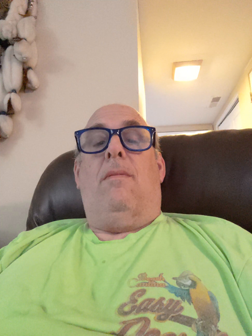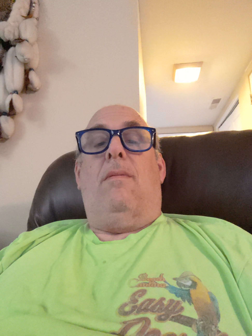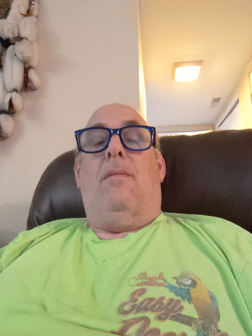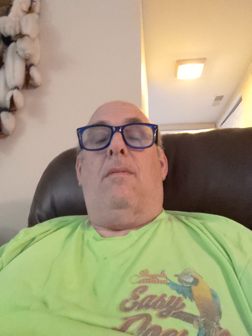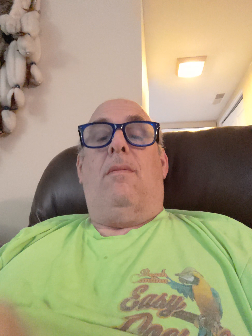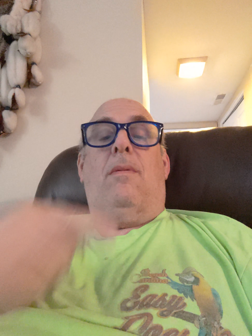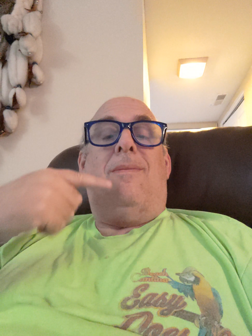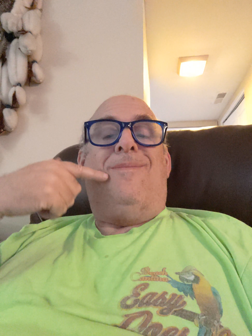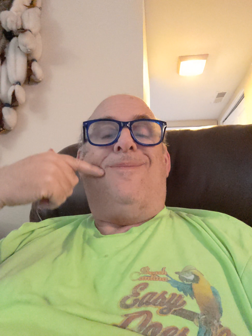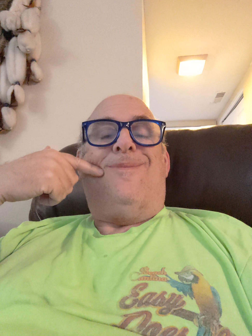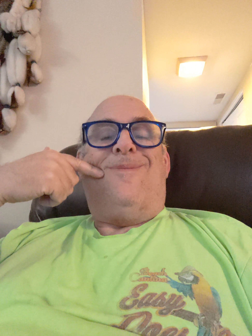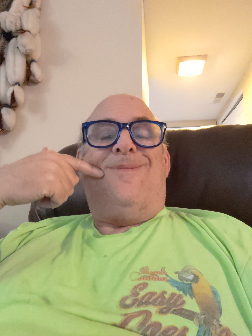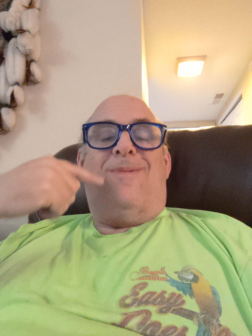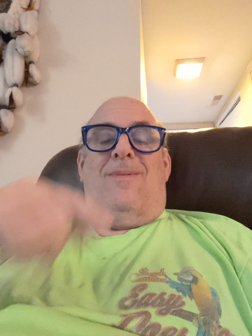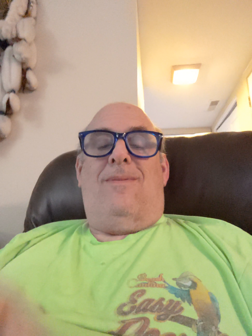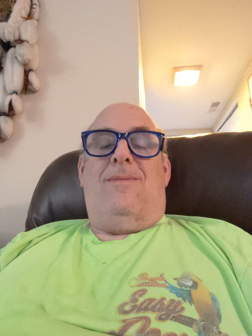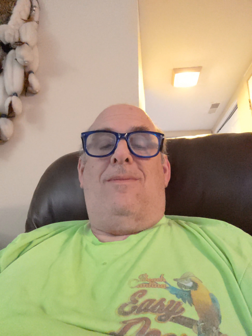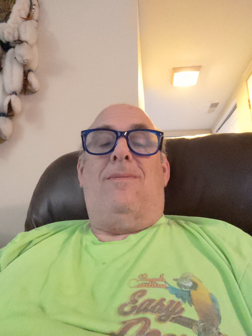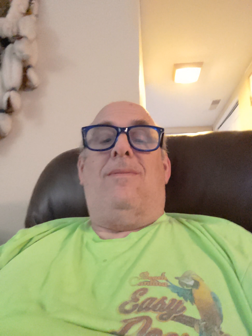smile